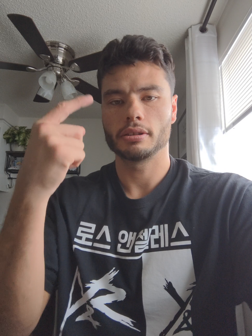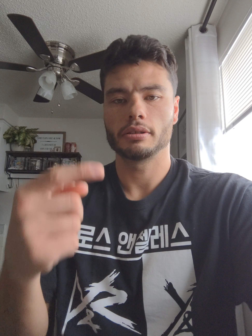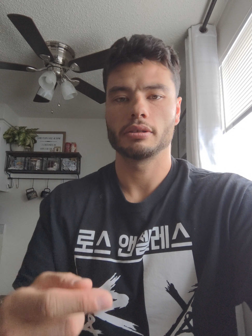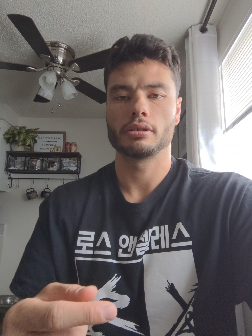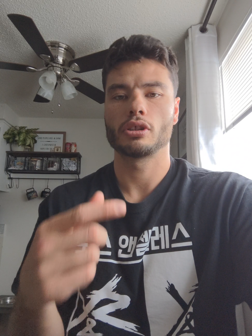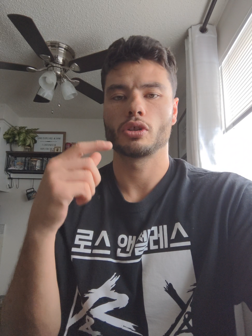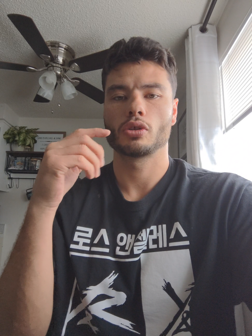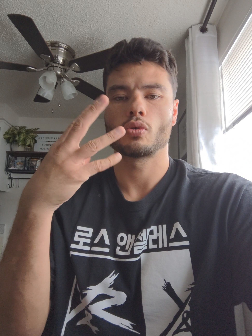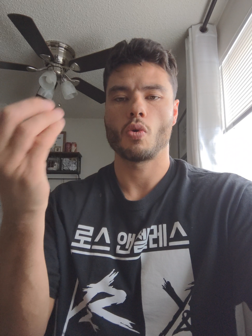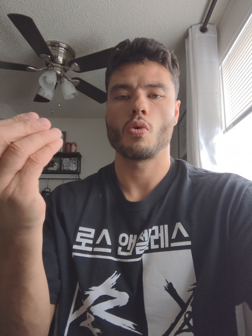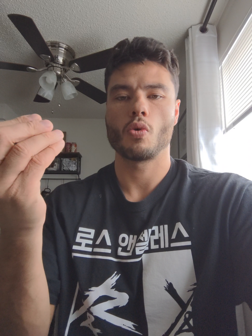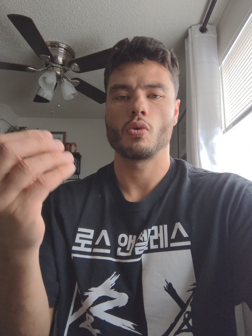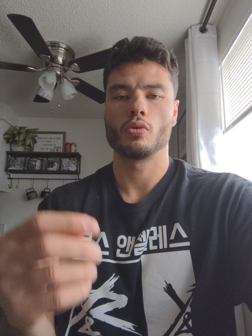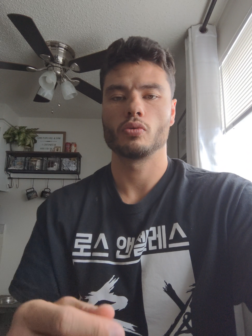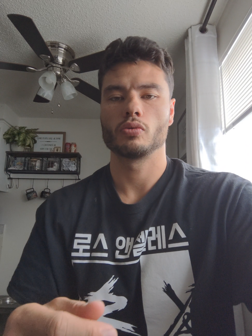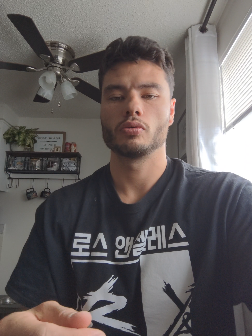go